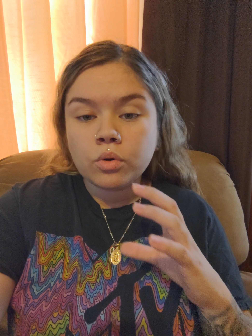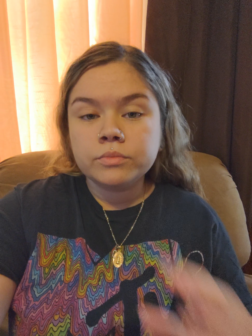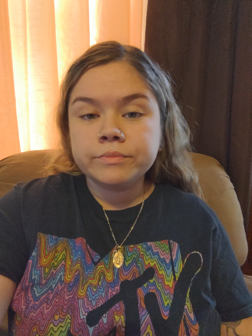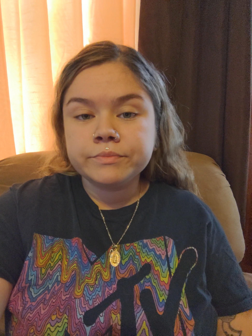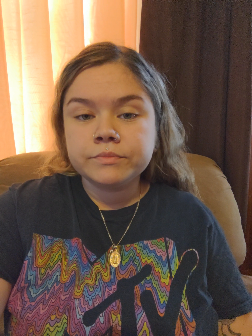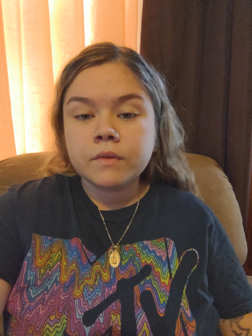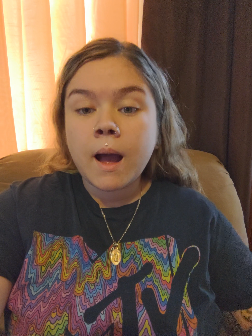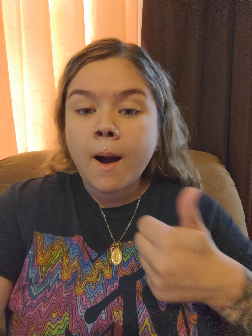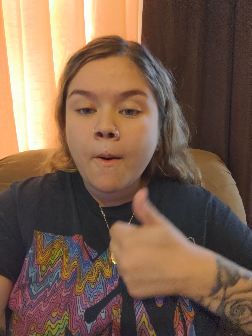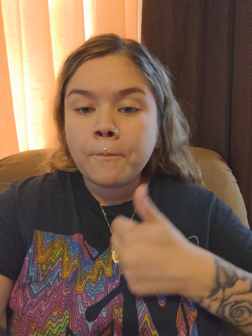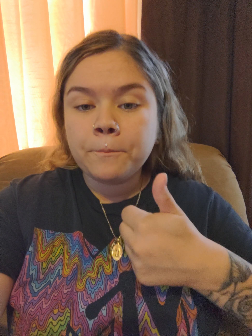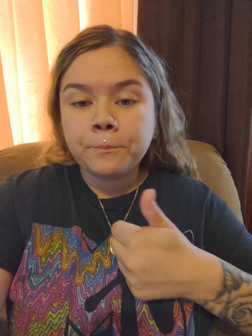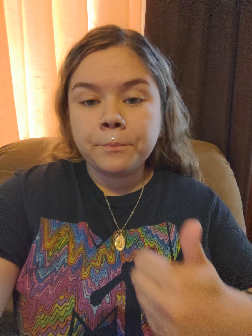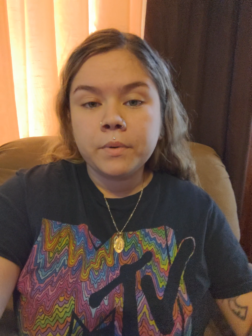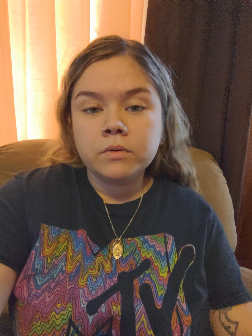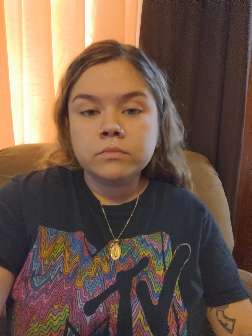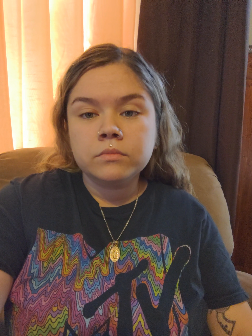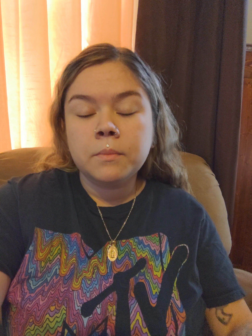help